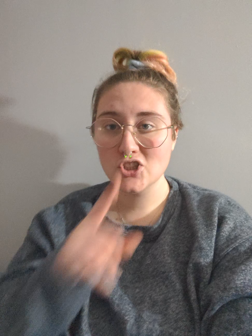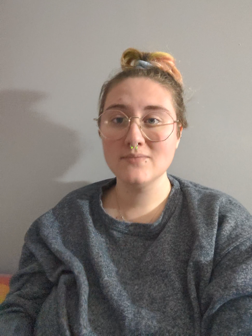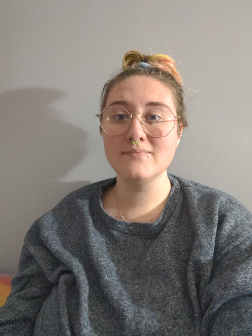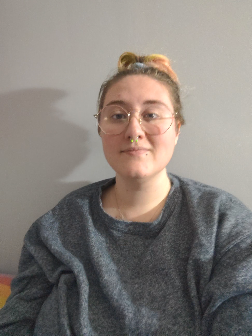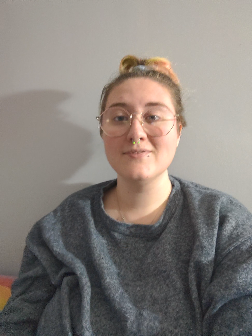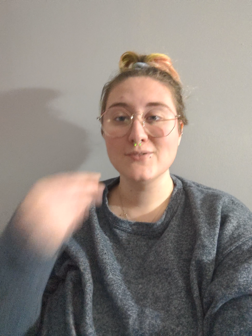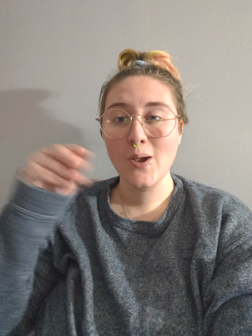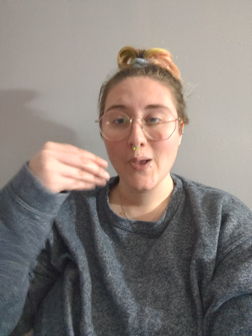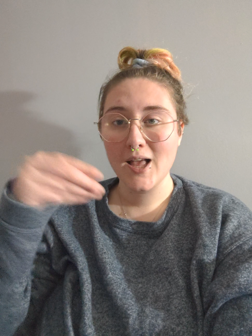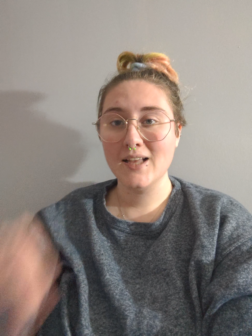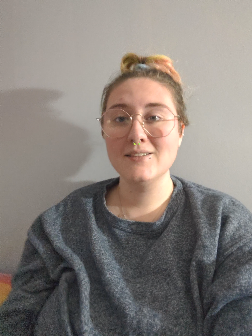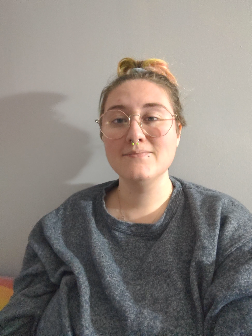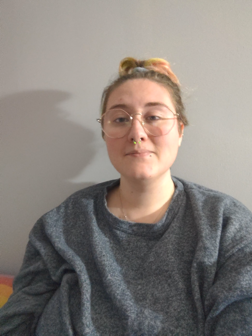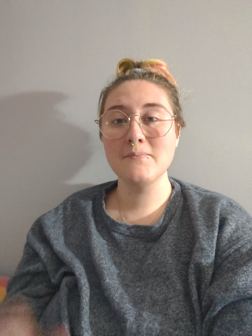store